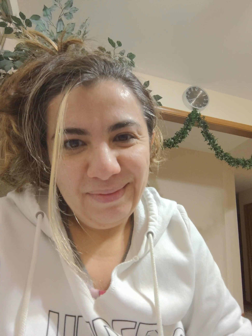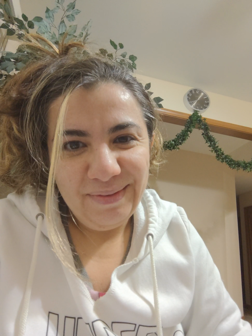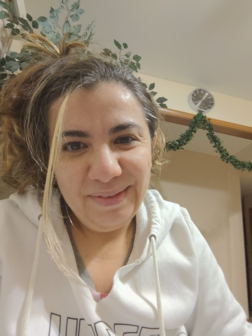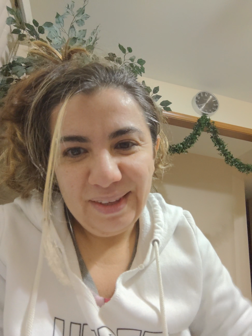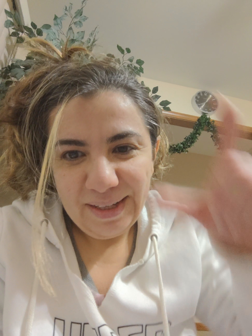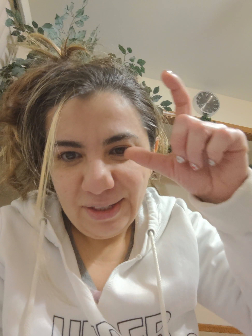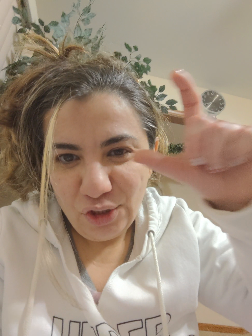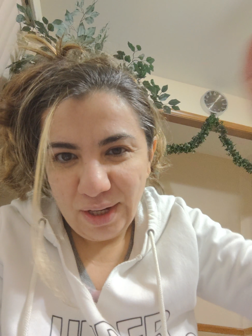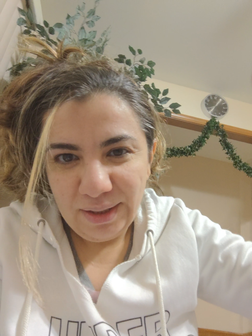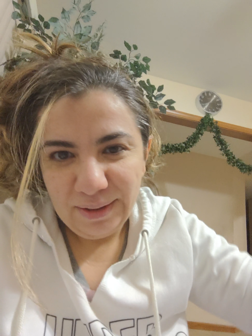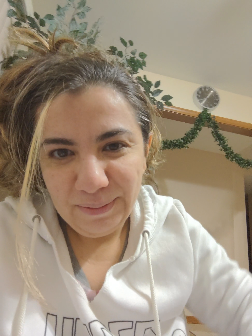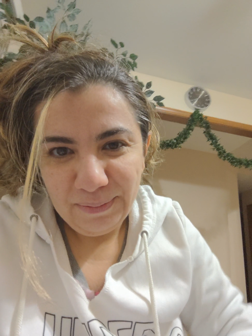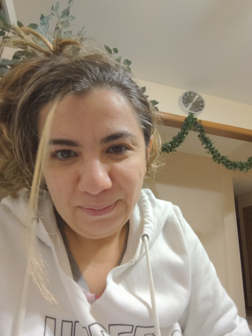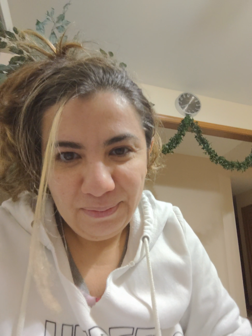moon